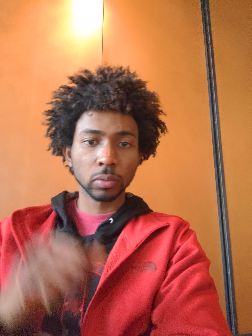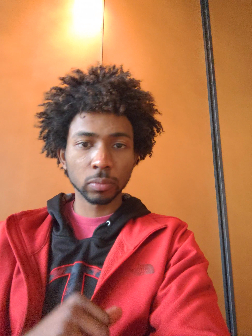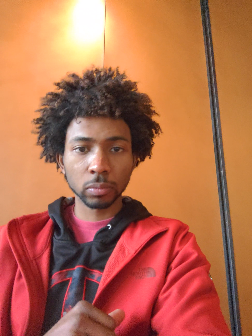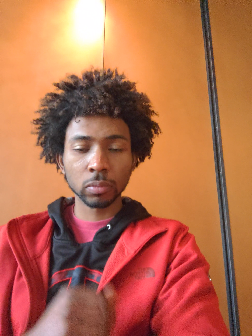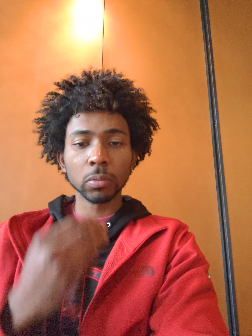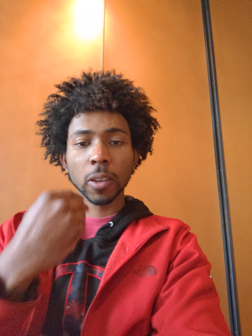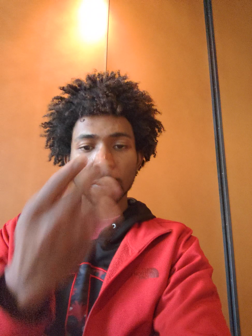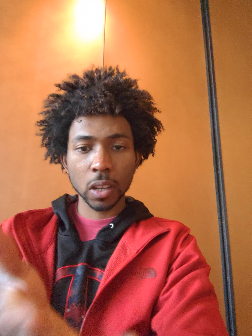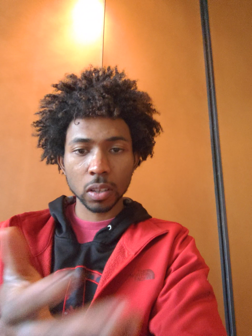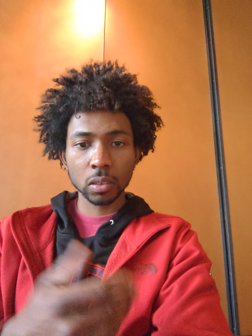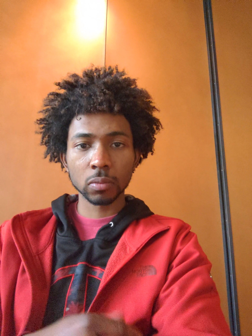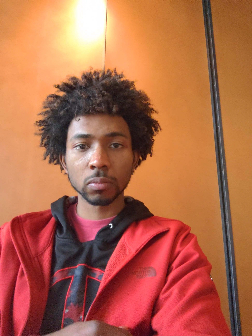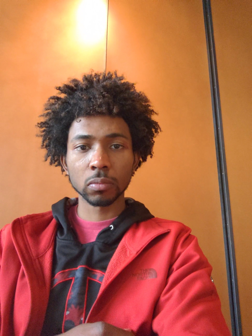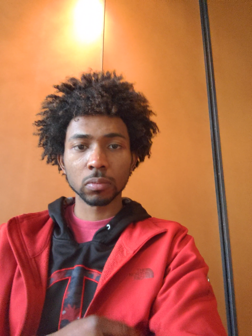give